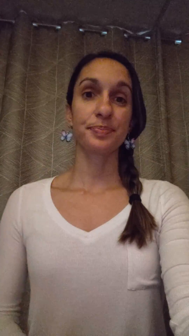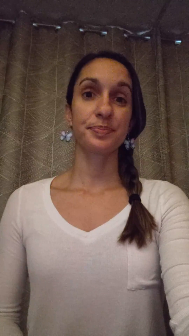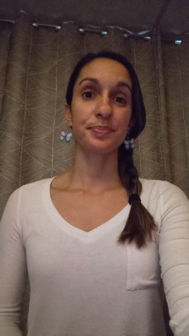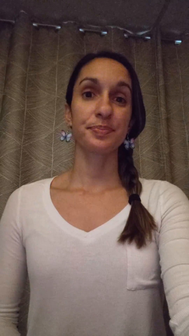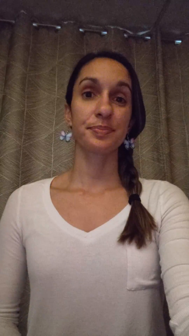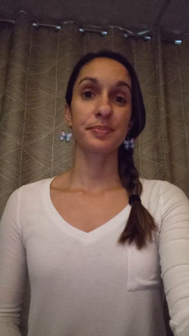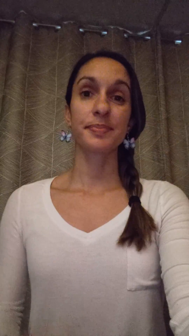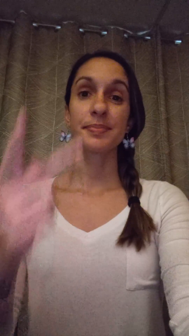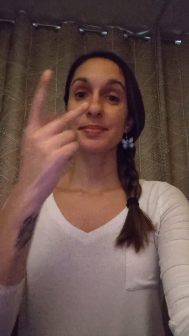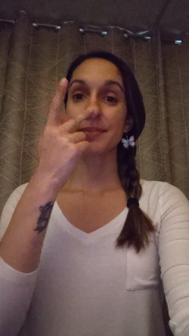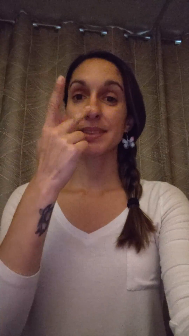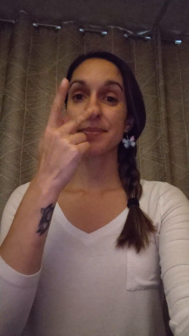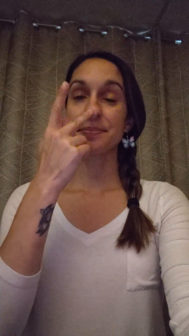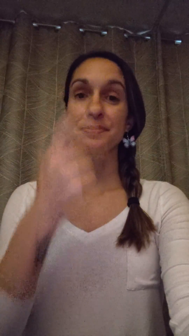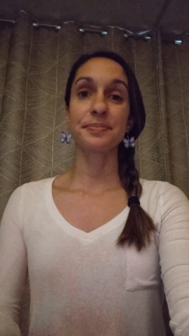penis